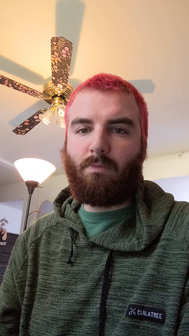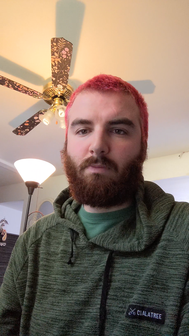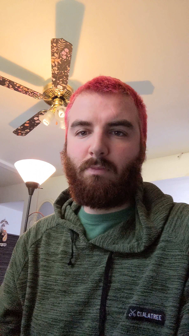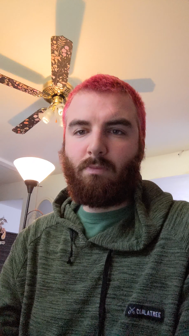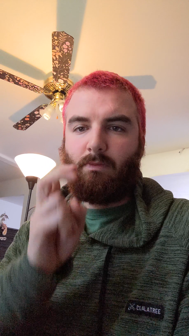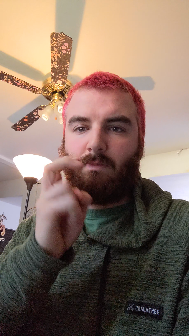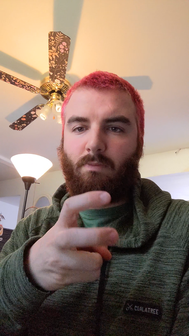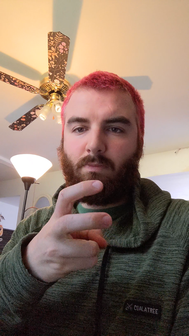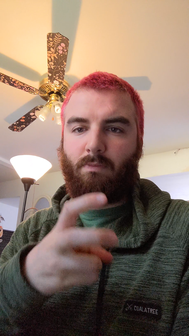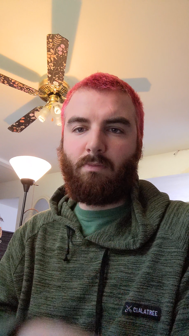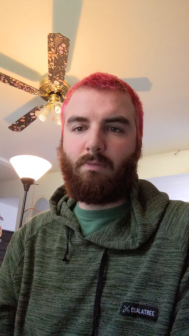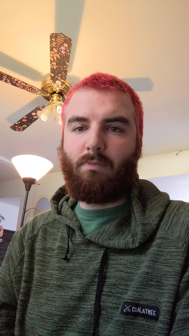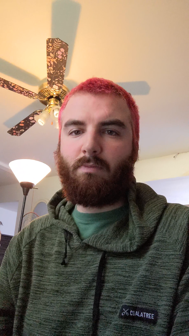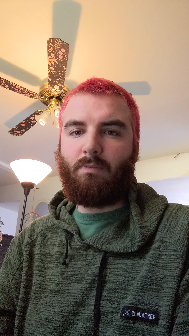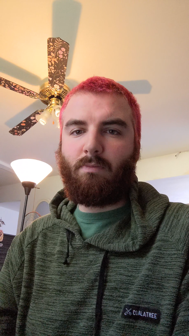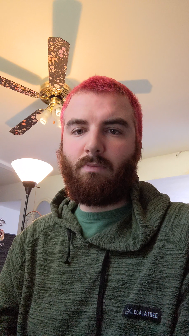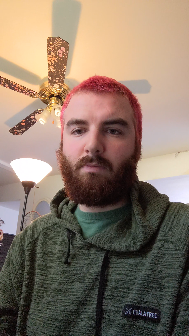hard